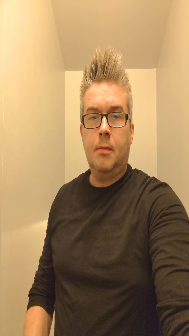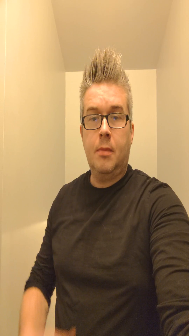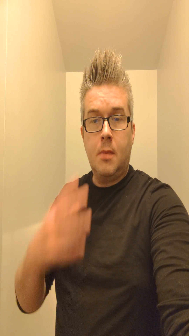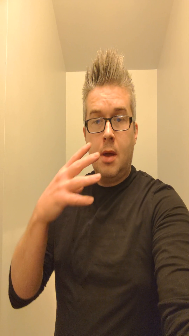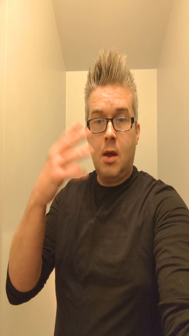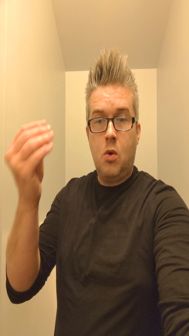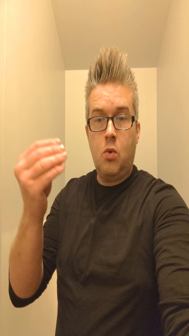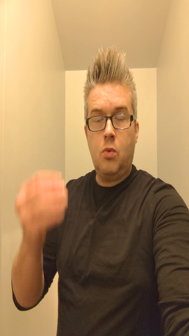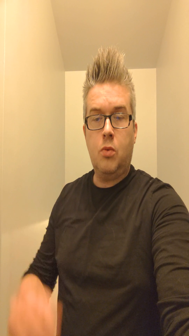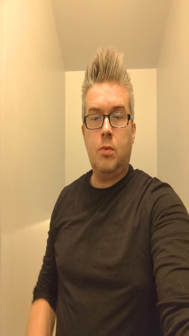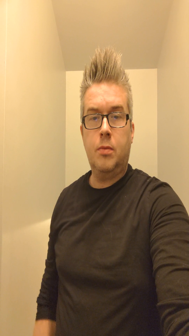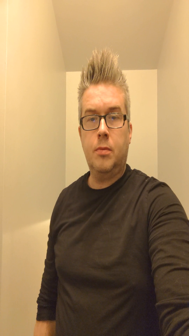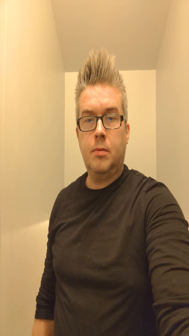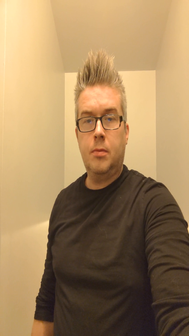go